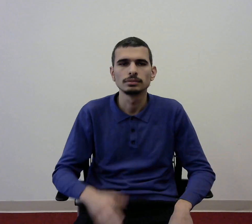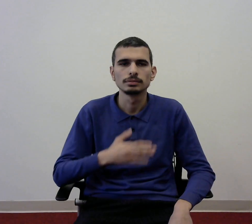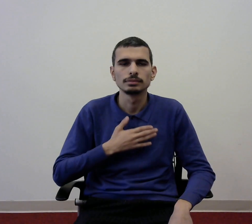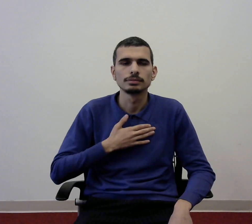mən